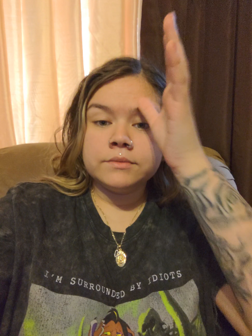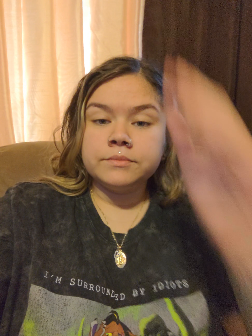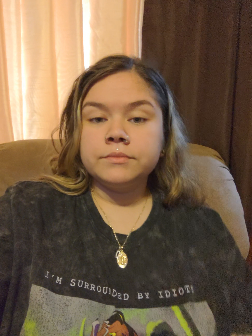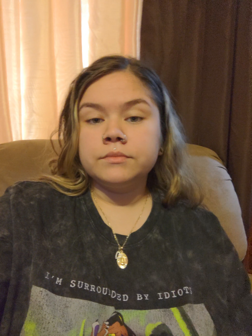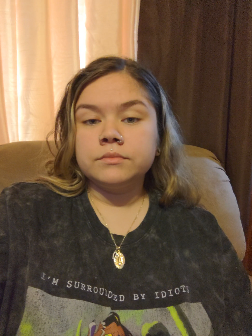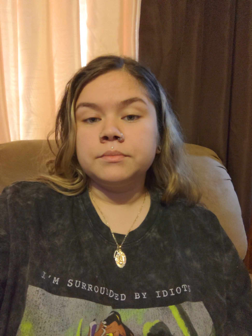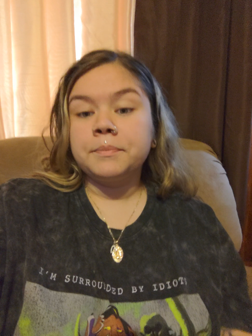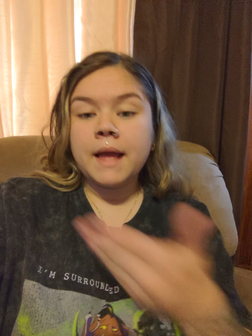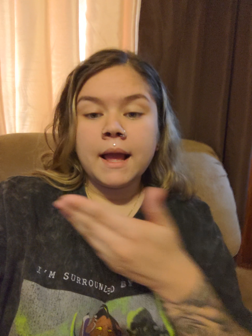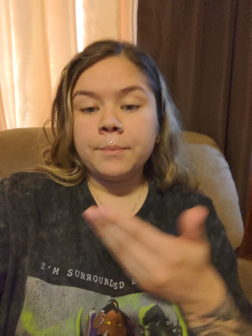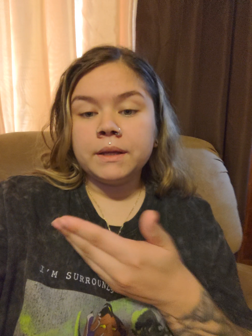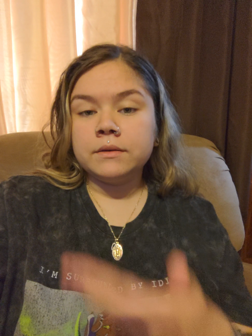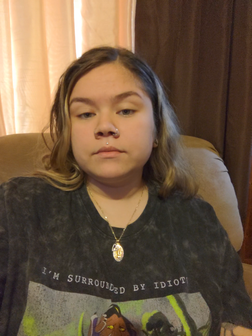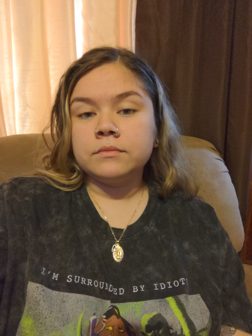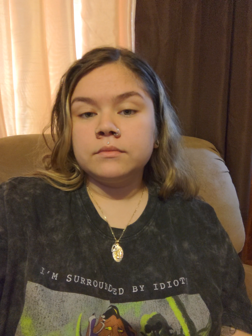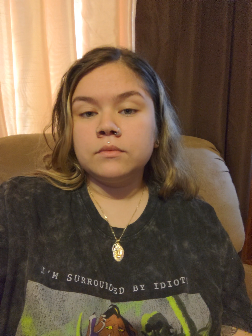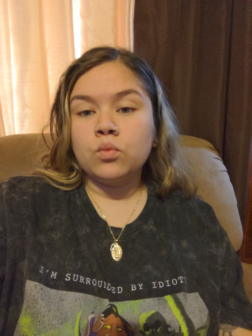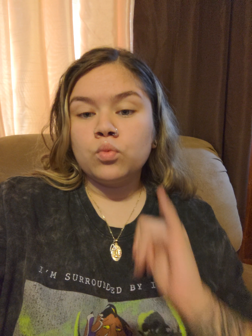baby